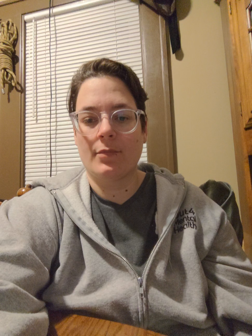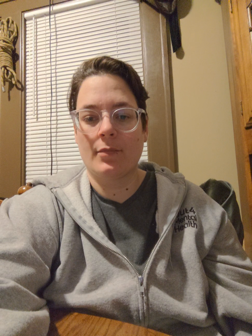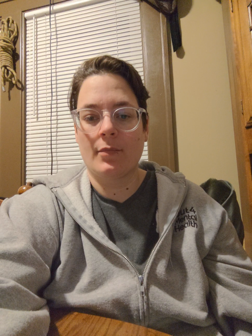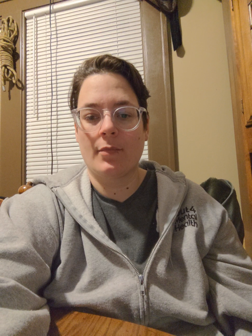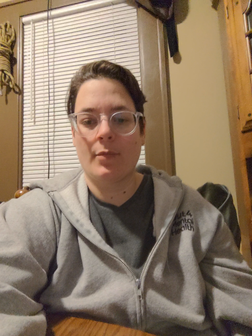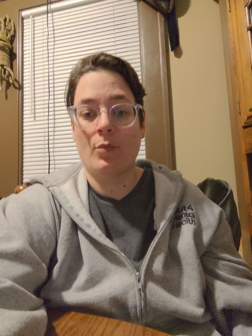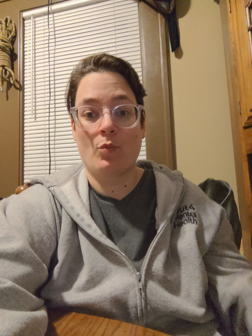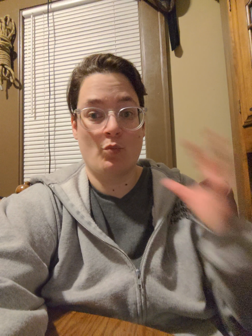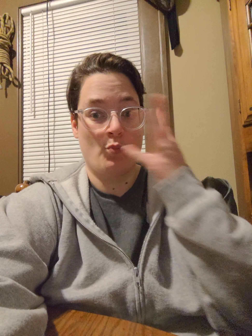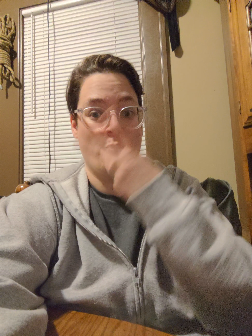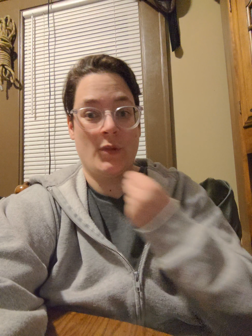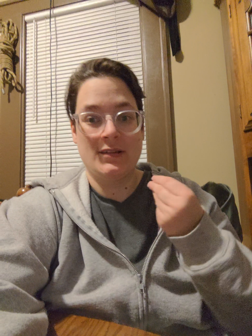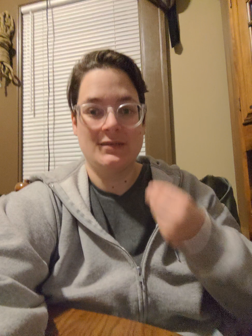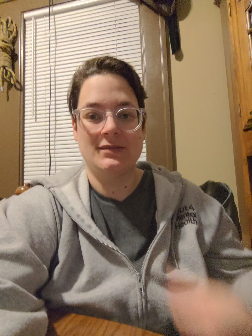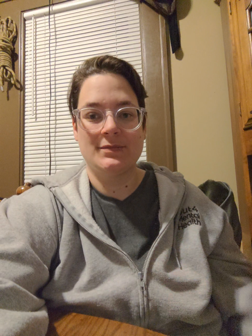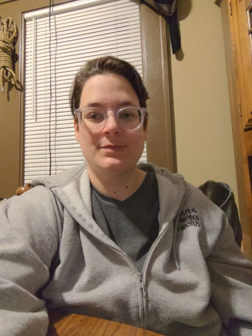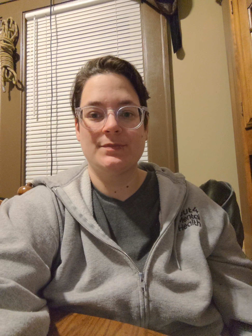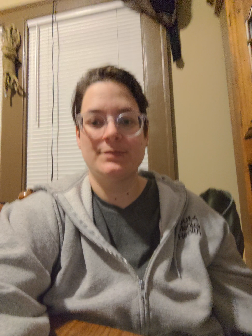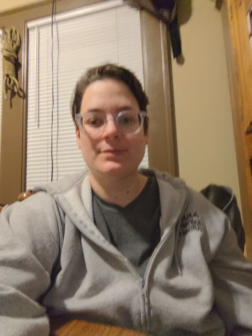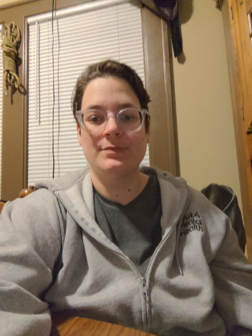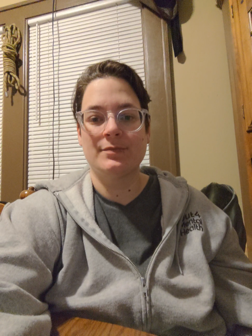pretty